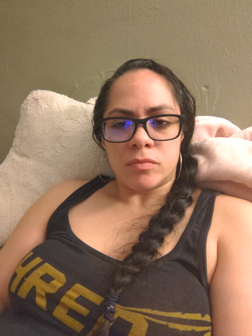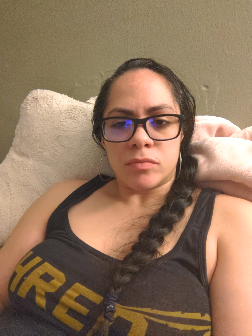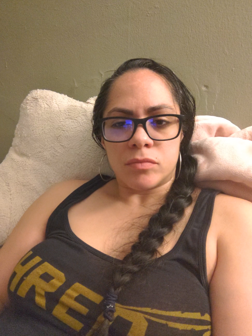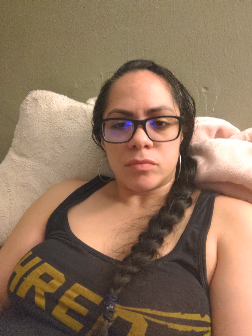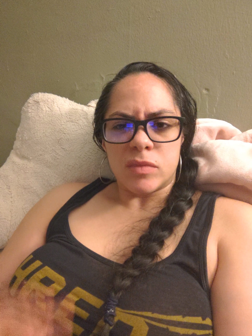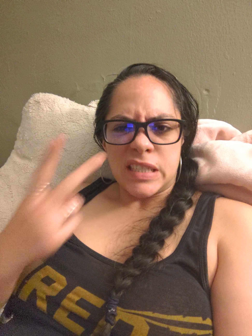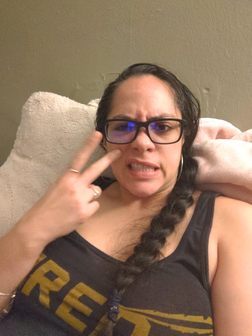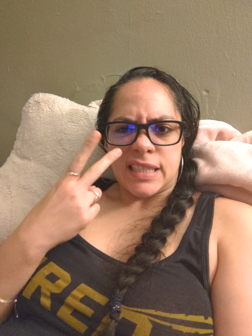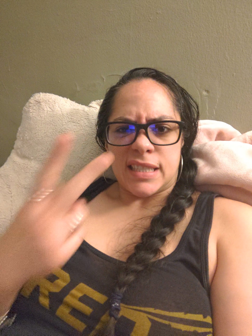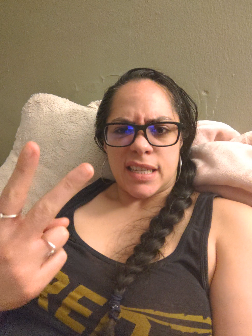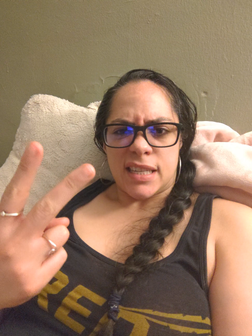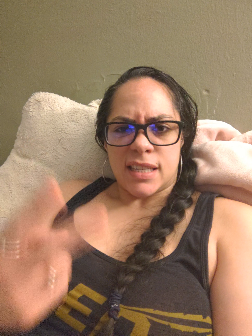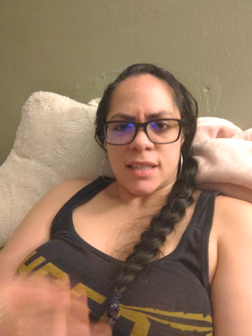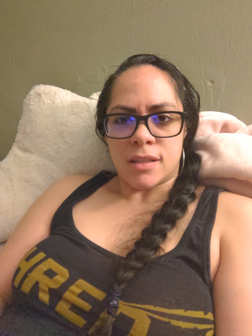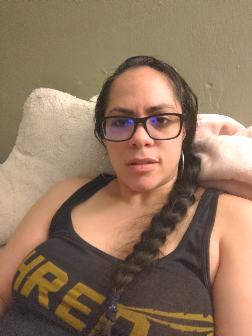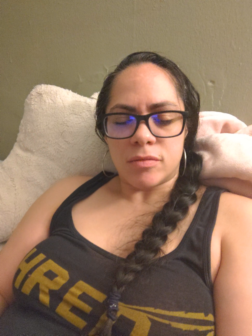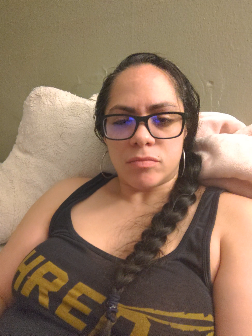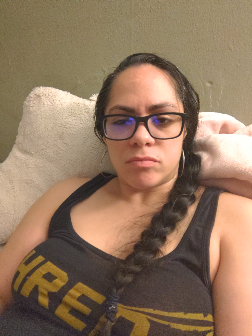see